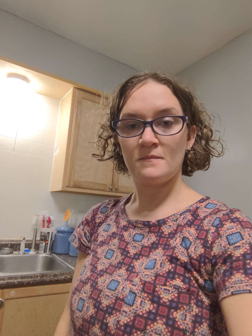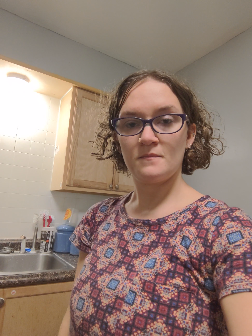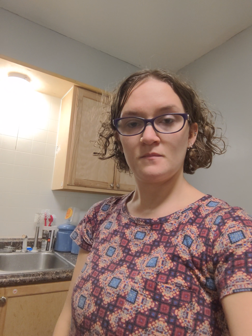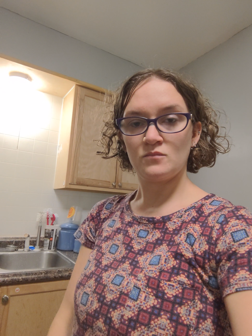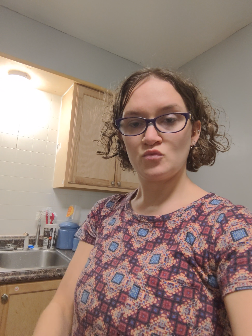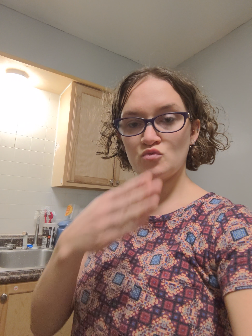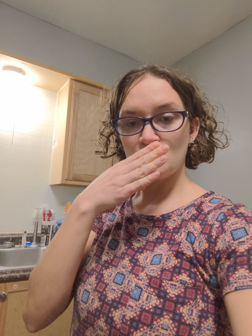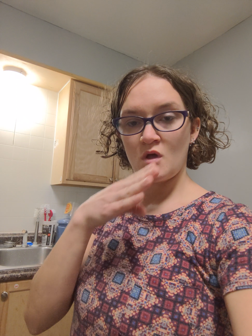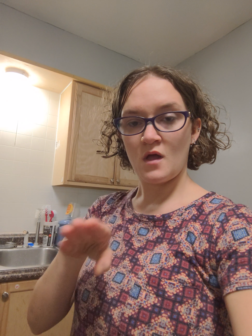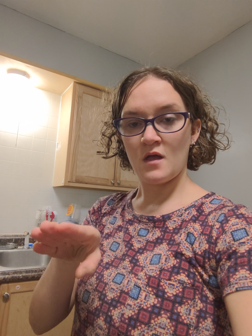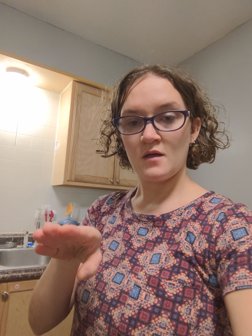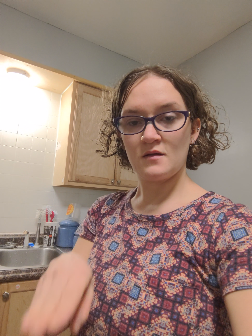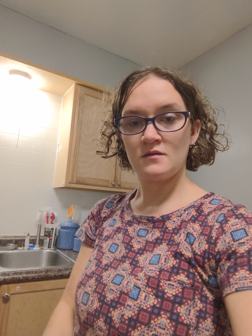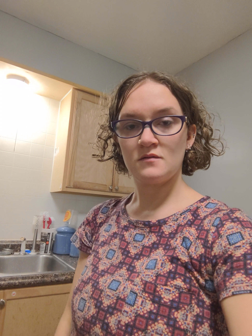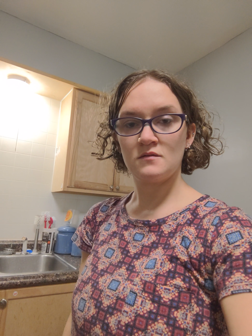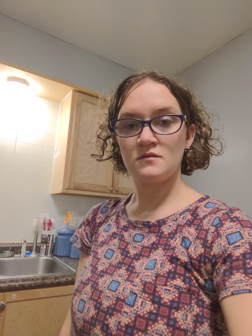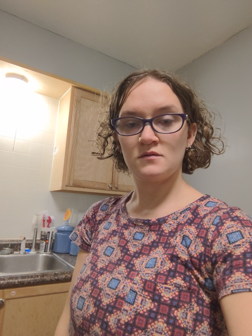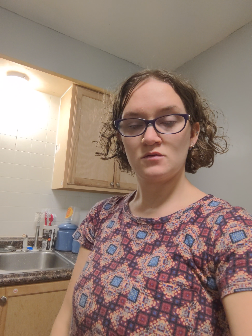quiet